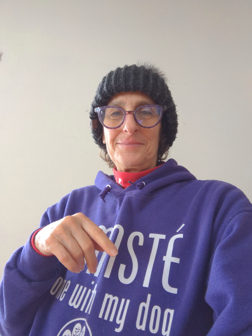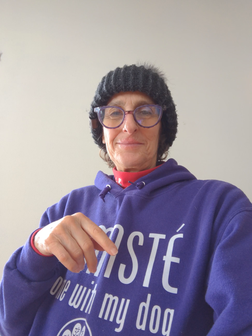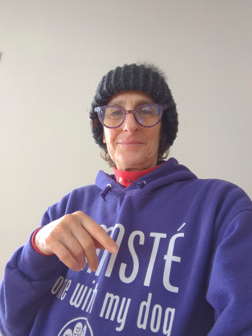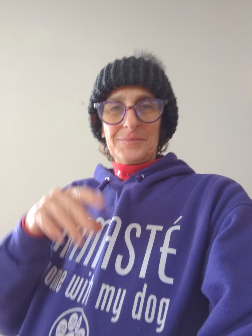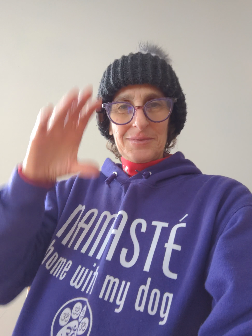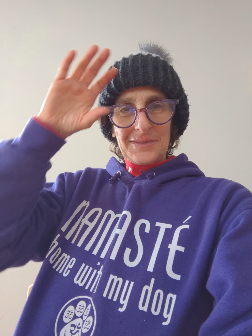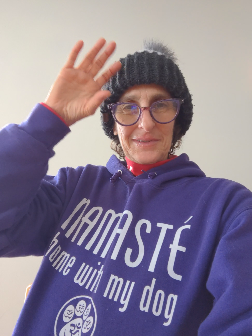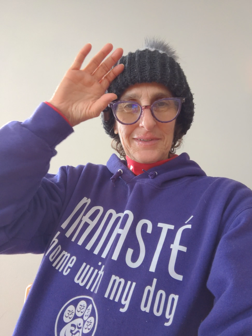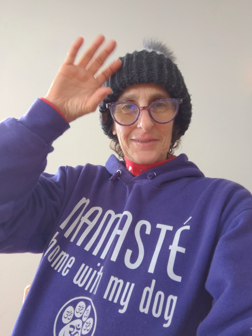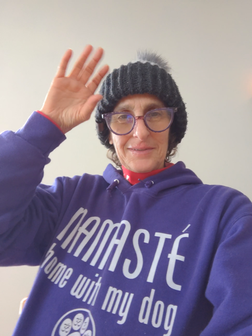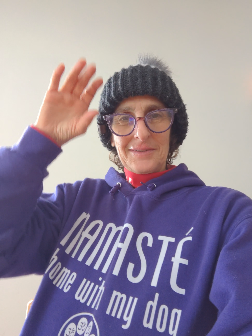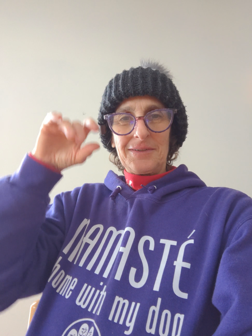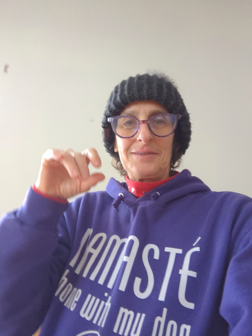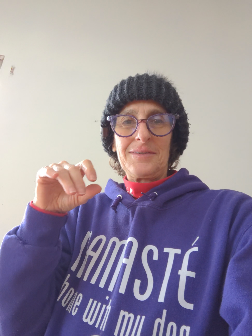sun